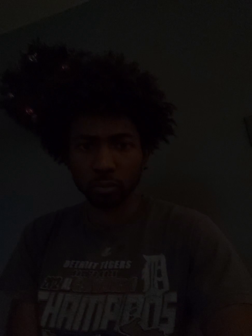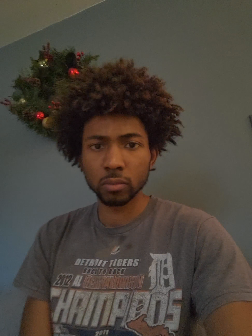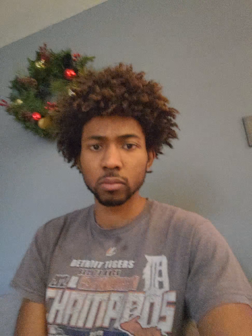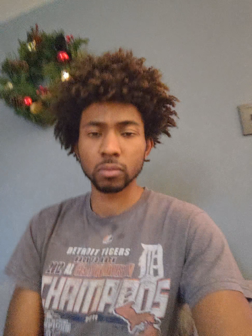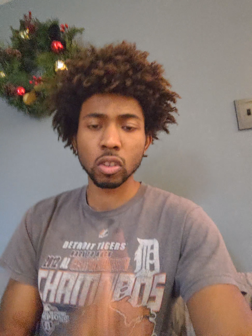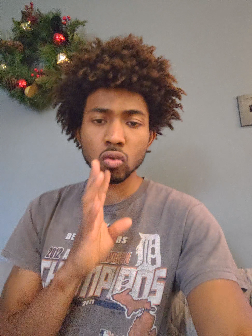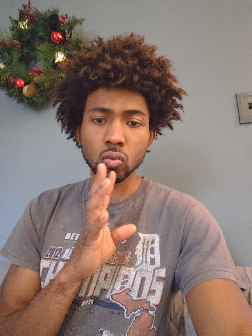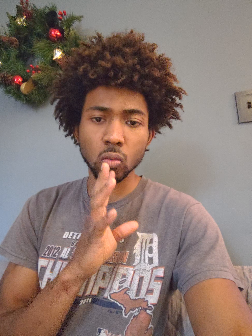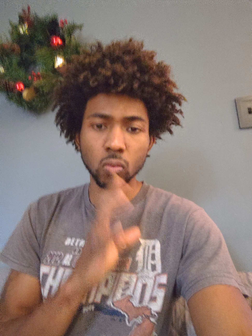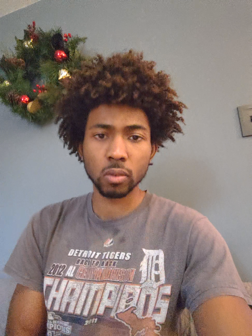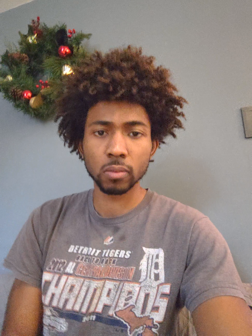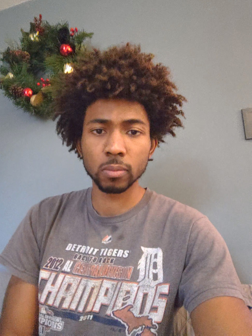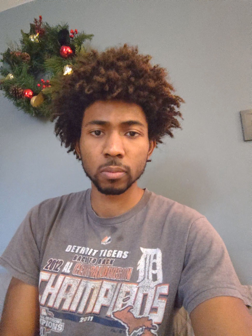talk